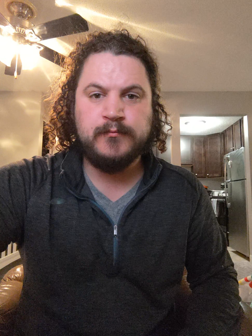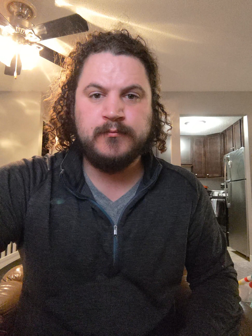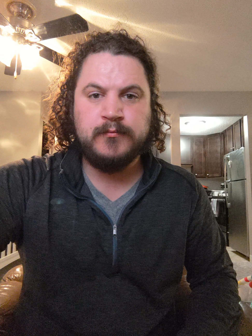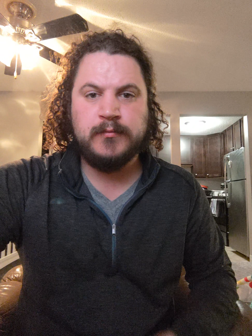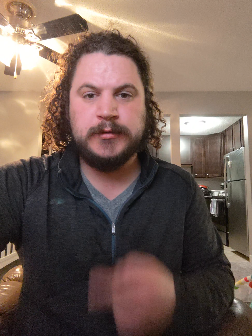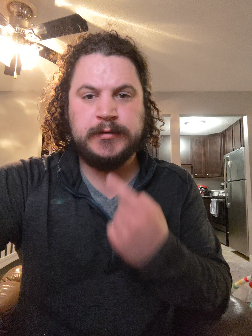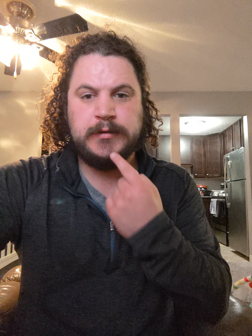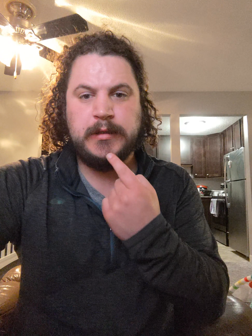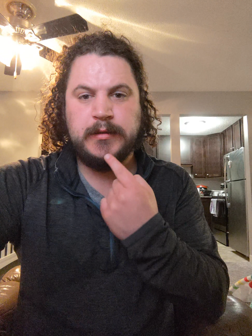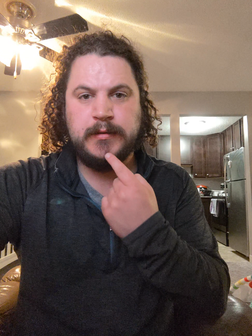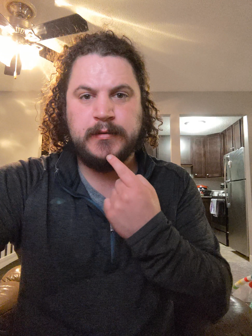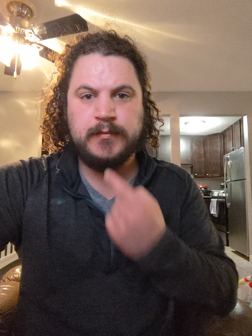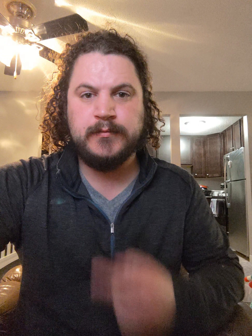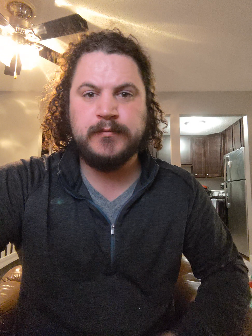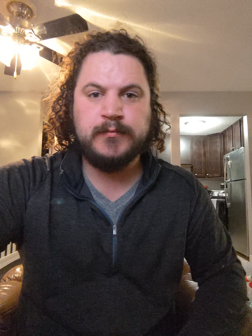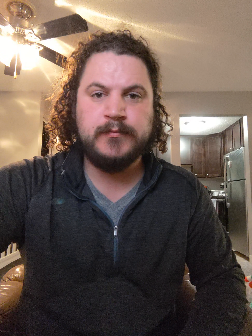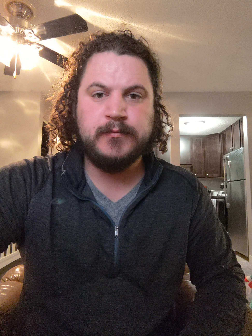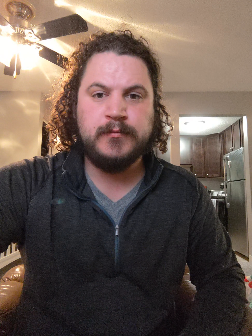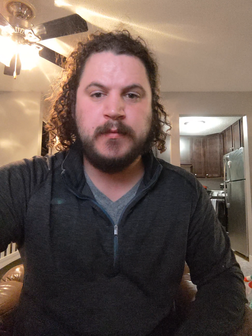say